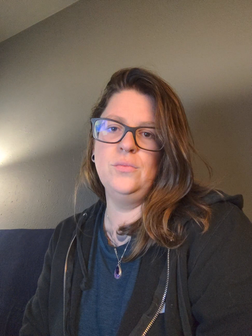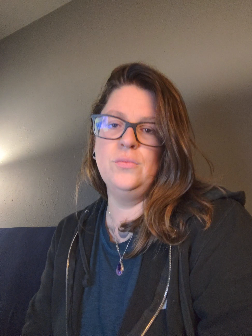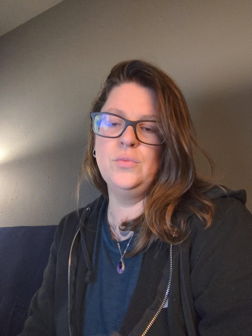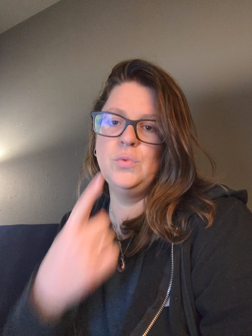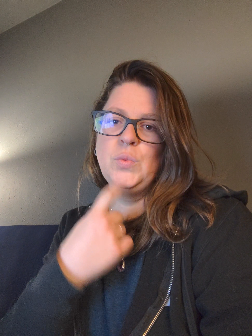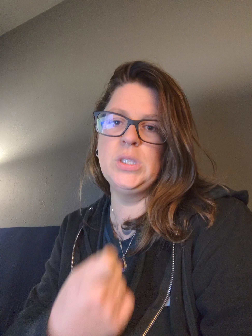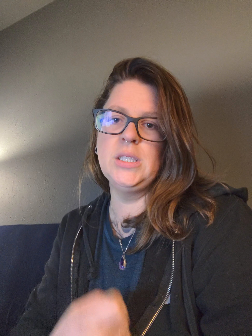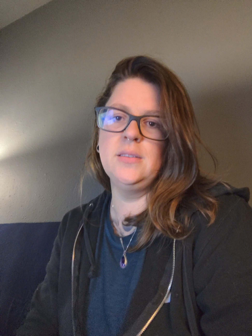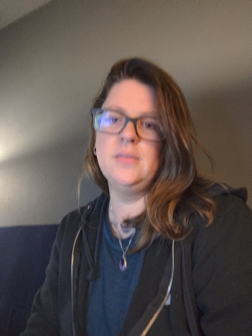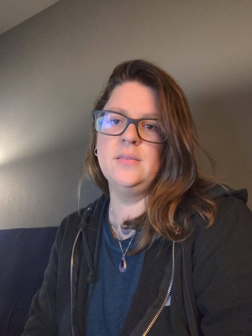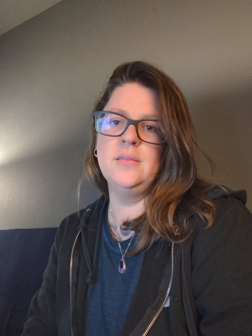red